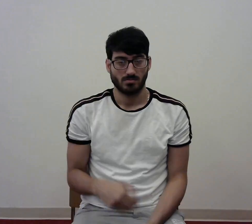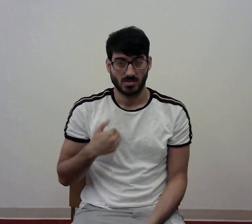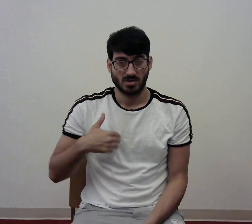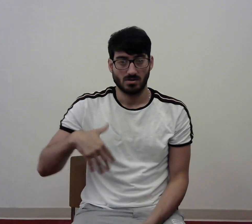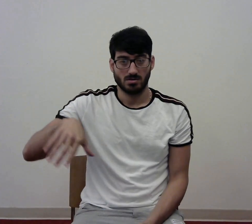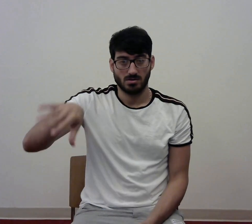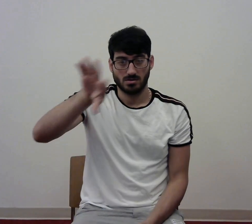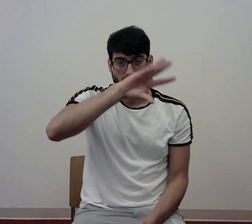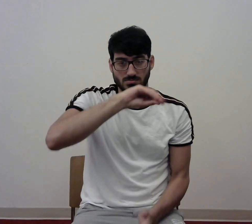hamı